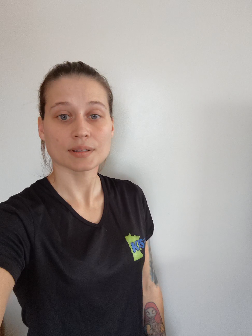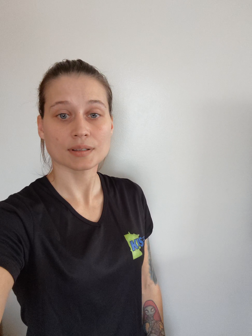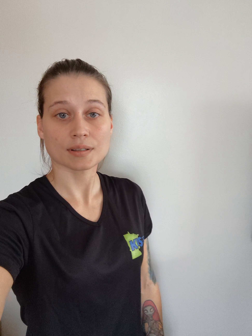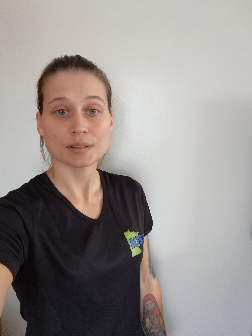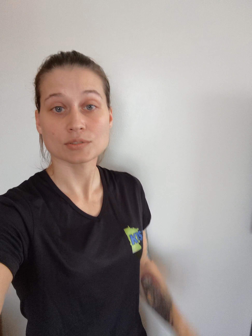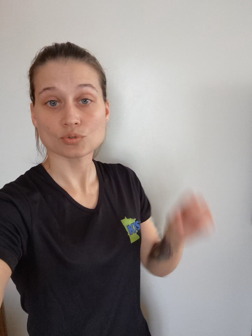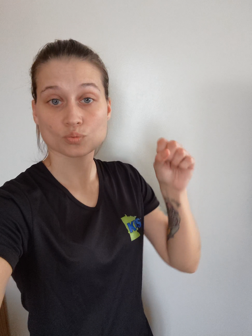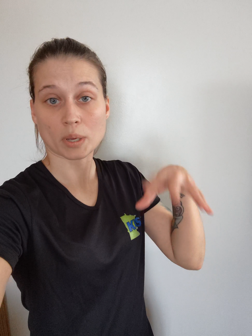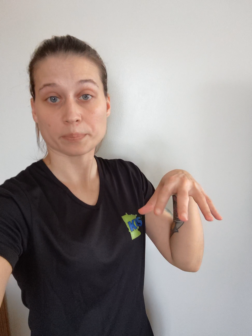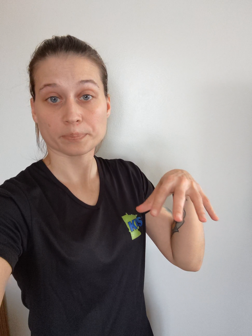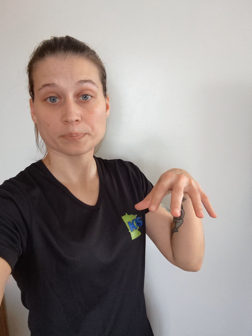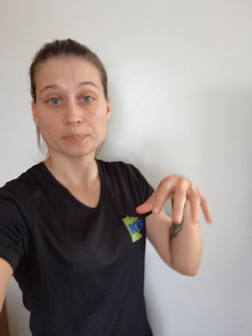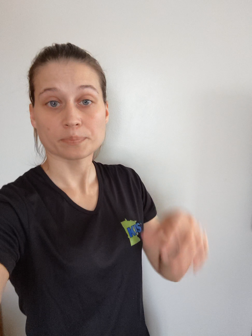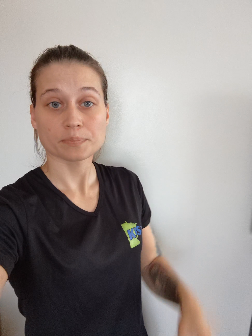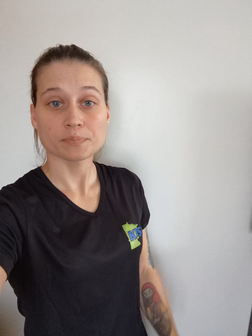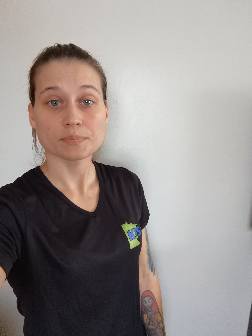drop